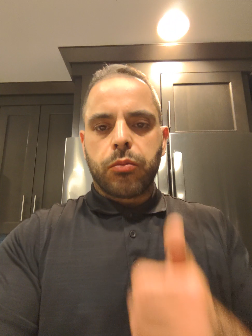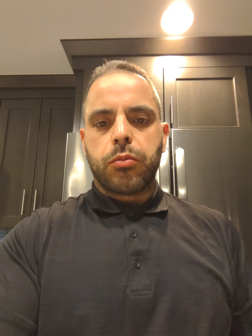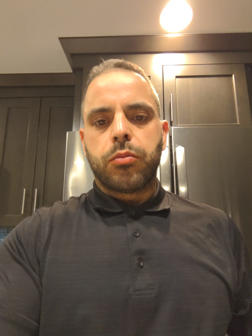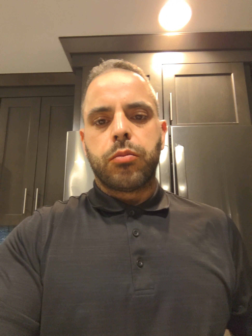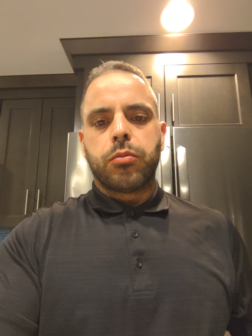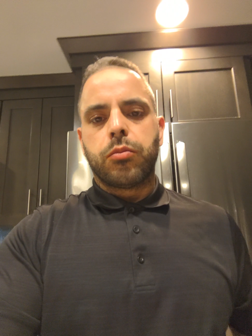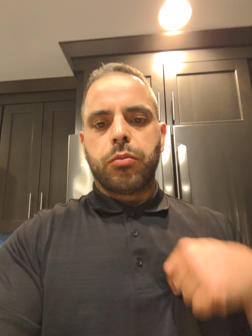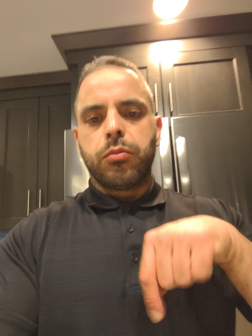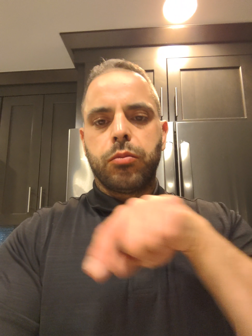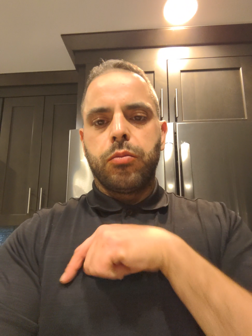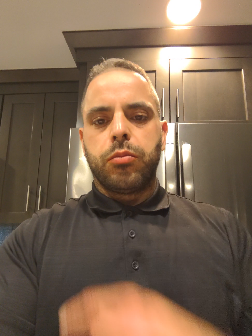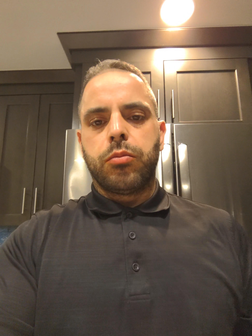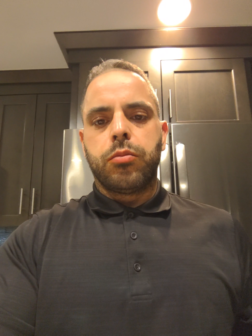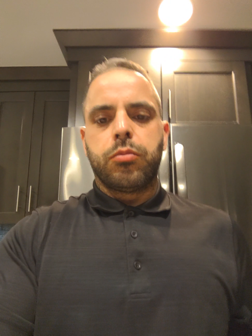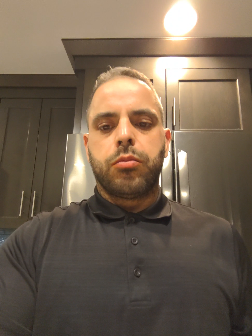we